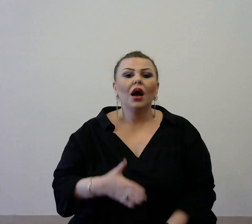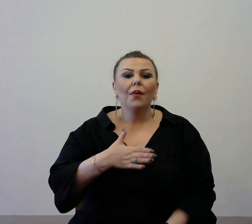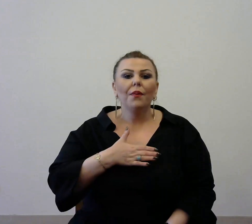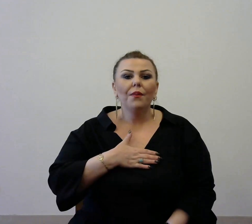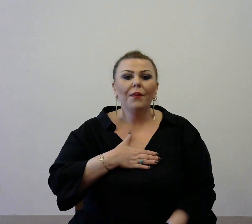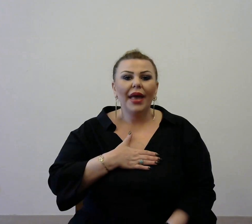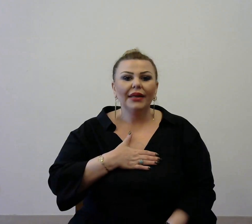mən